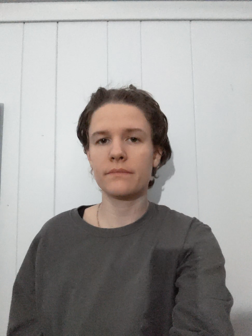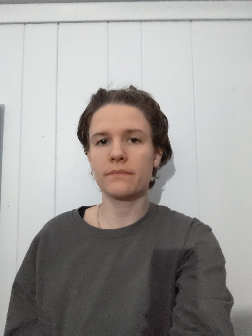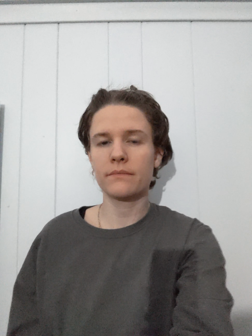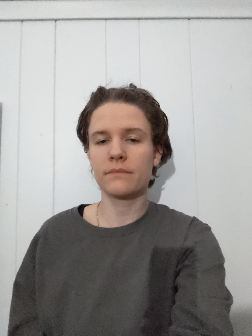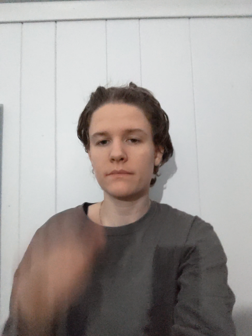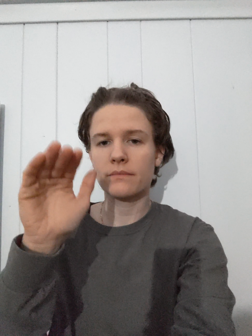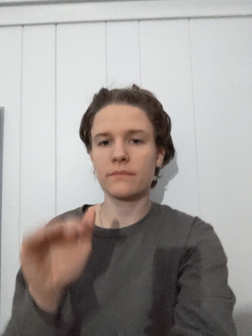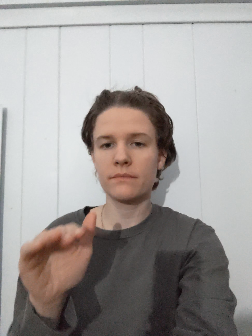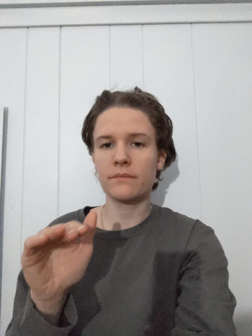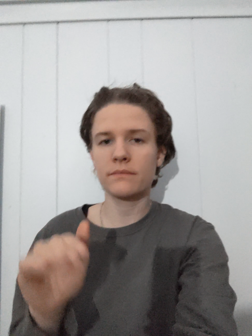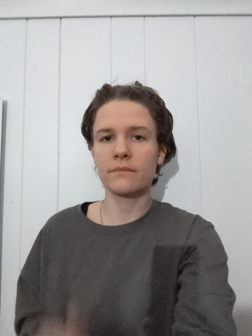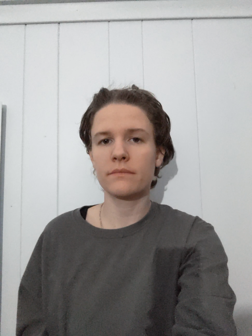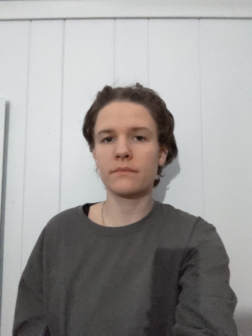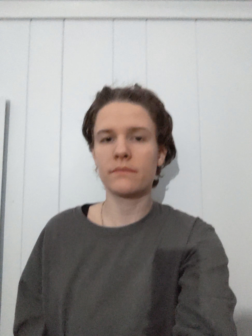child